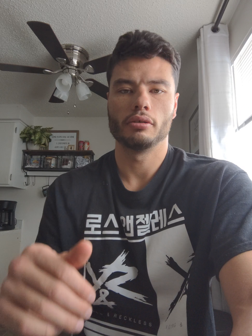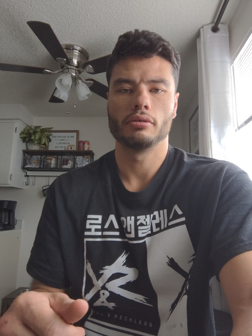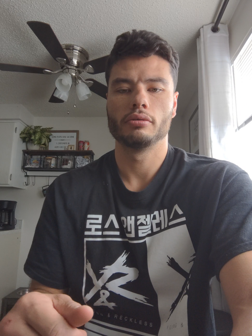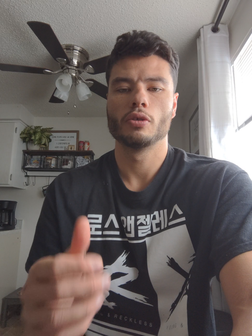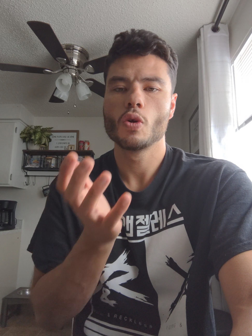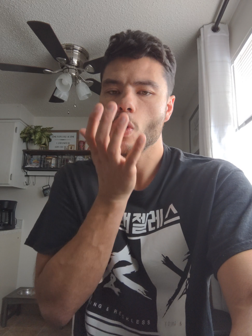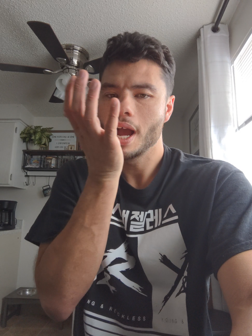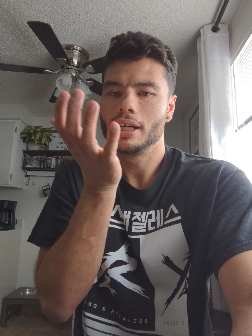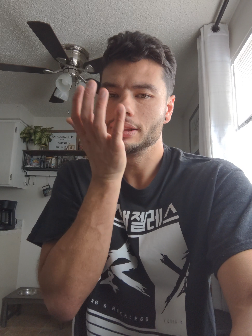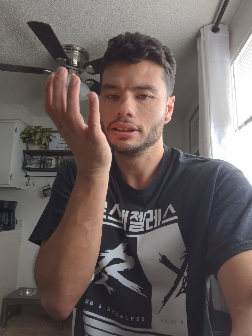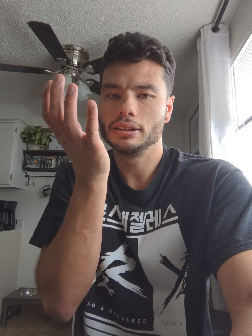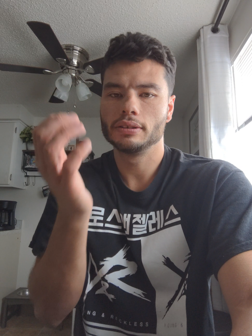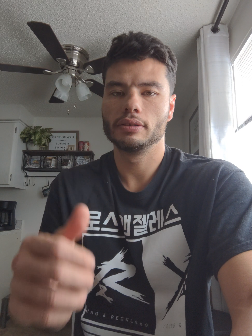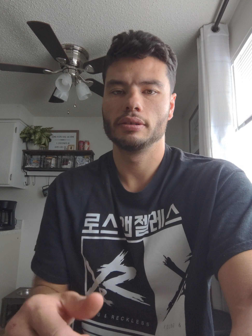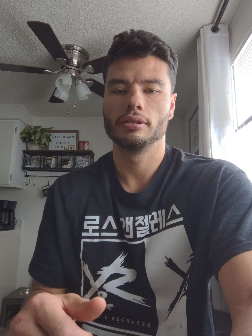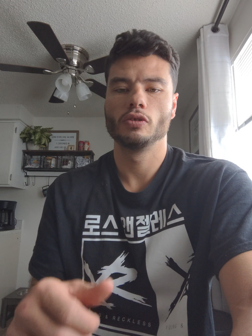grass